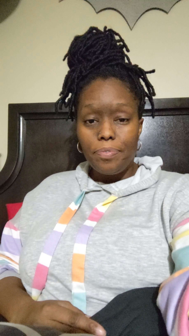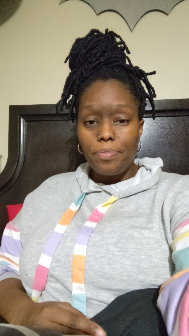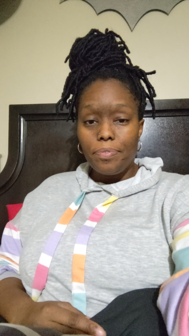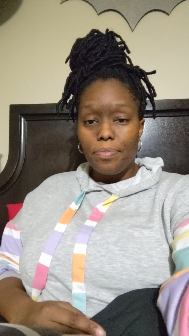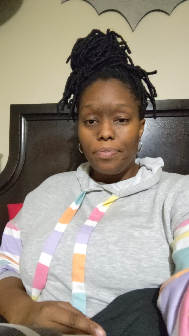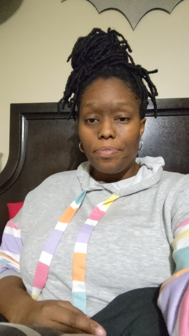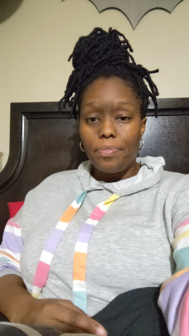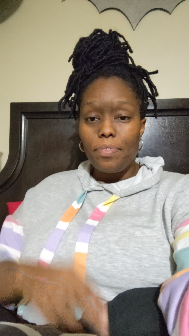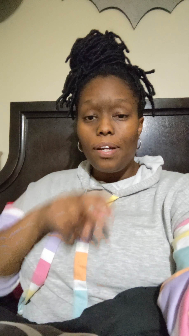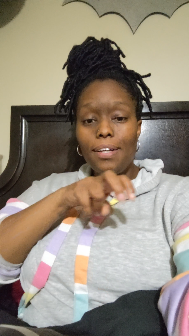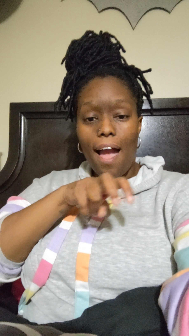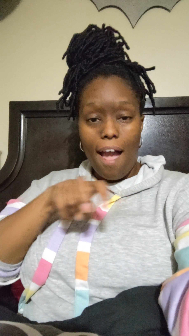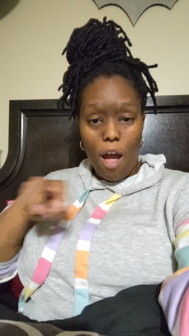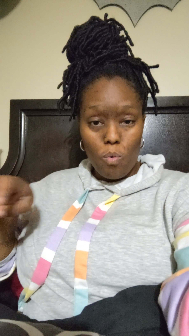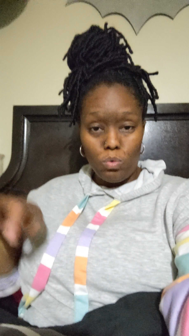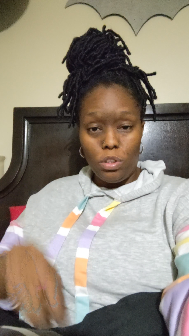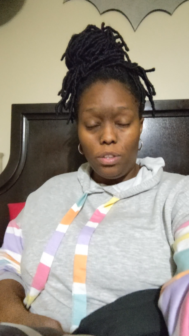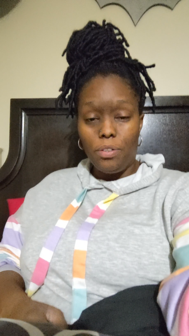couch